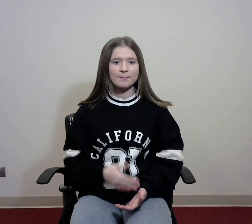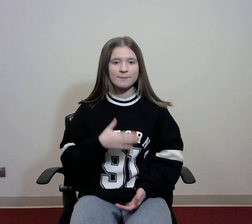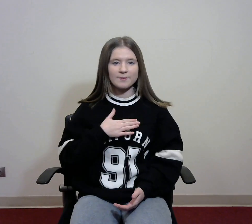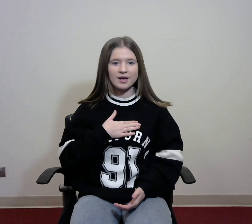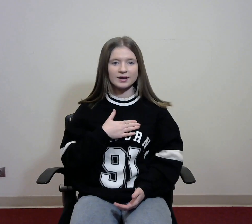mən